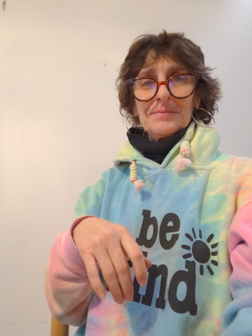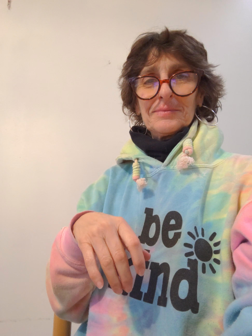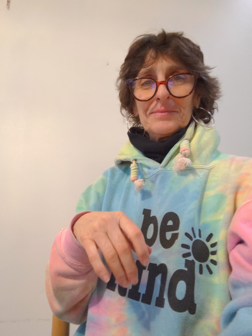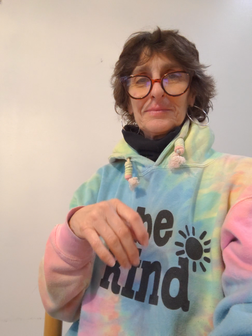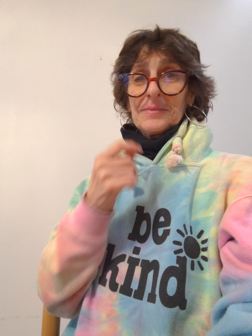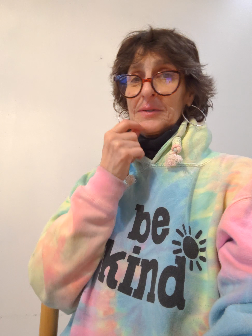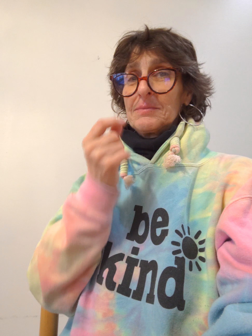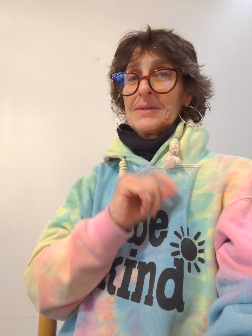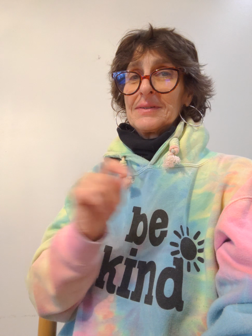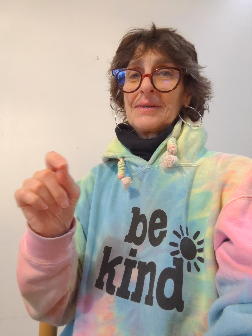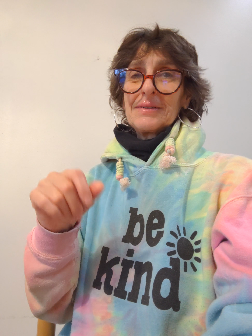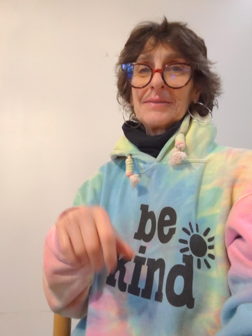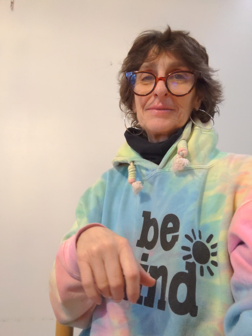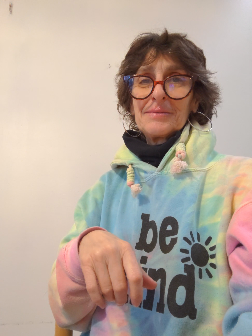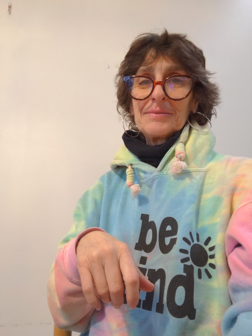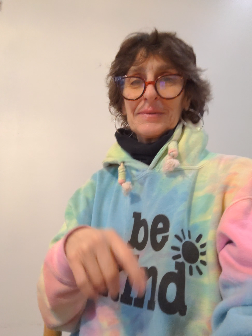pencil